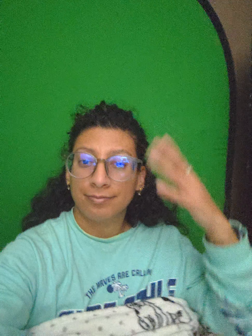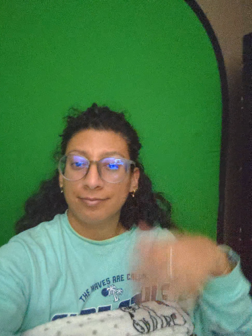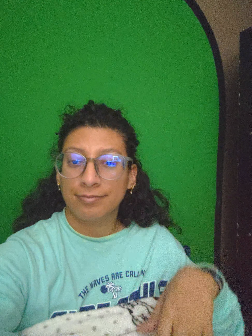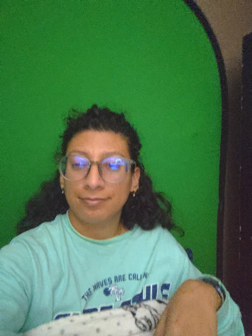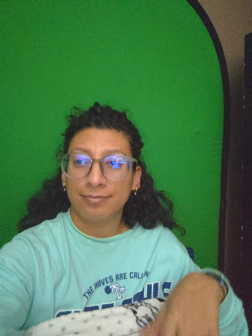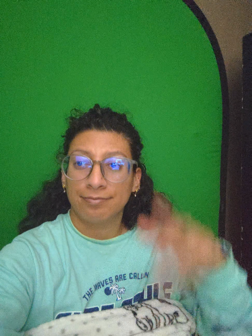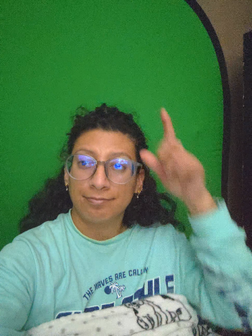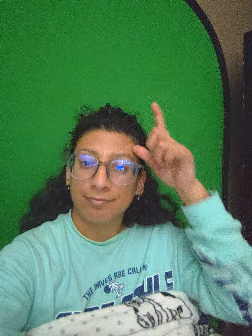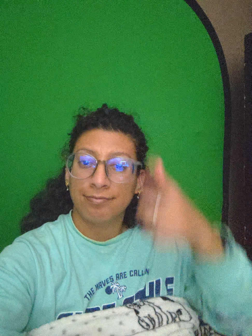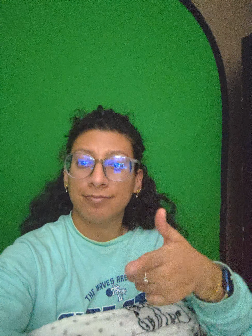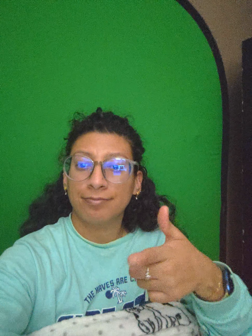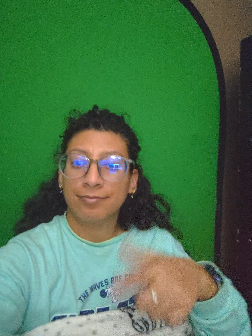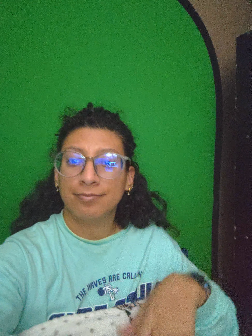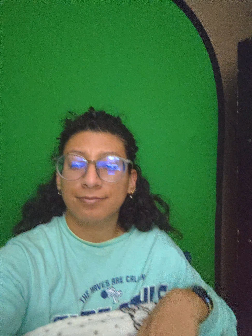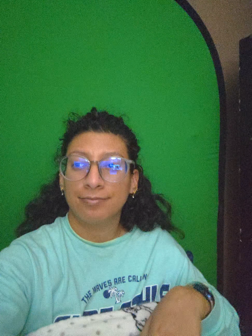brother